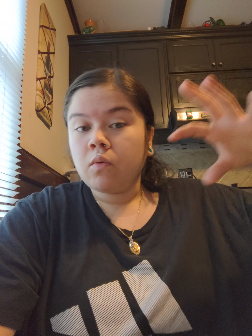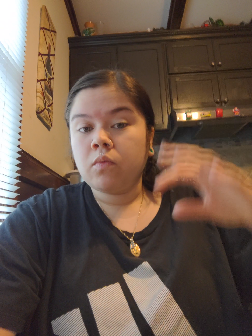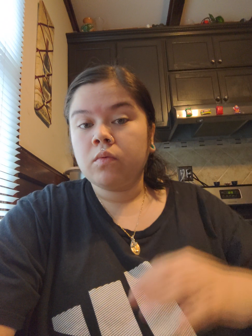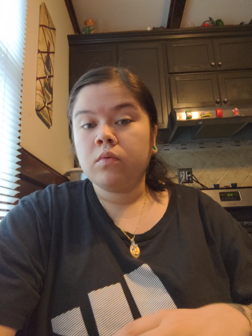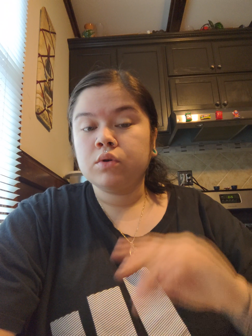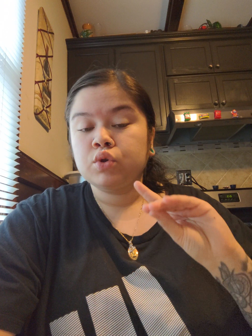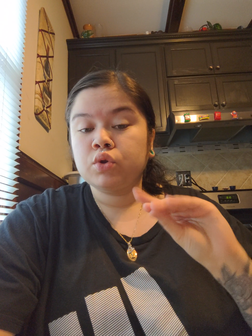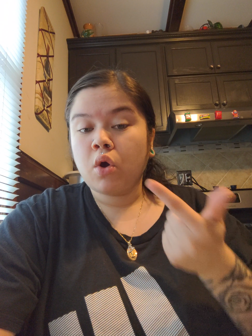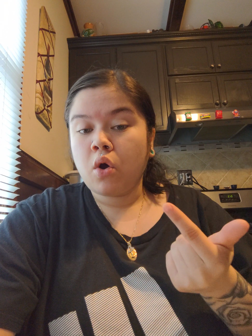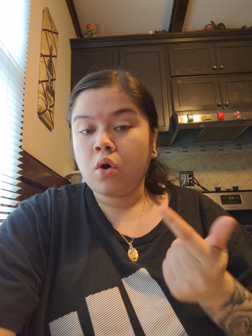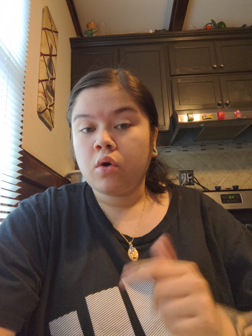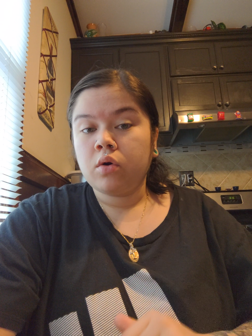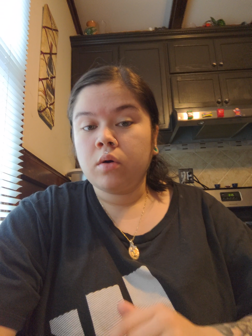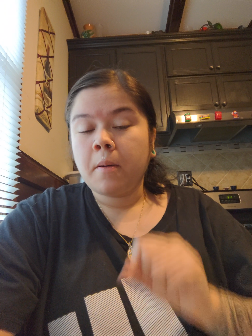dog